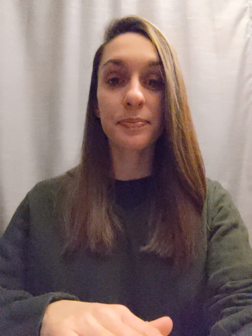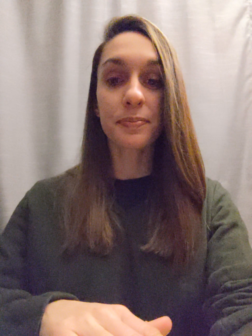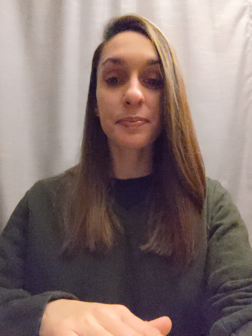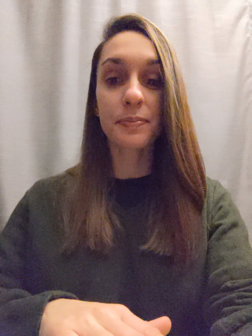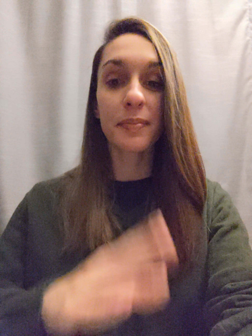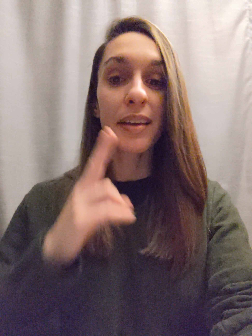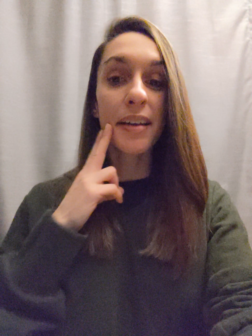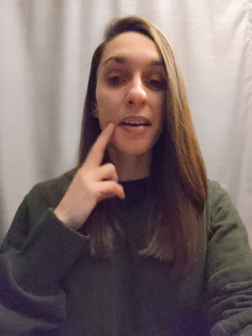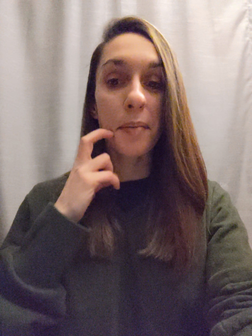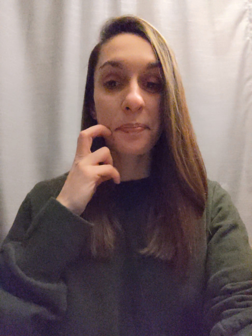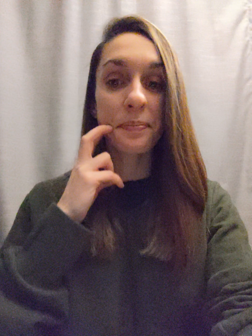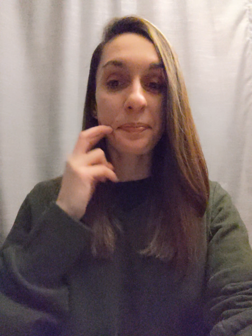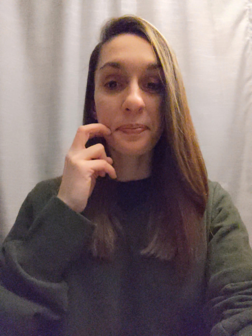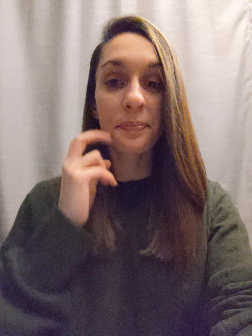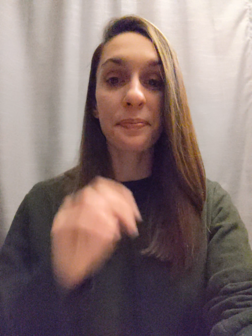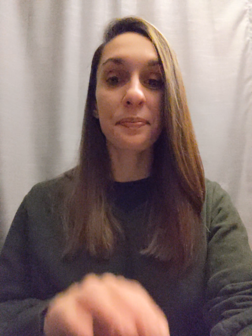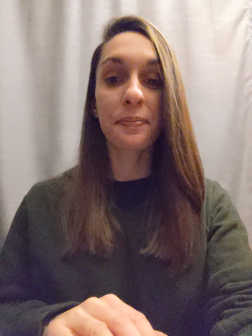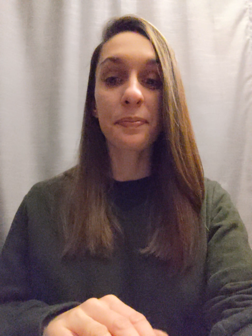gum